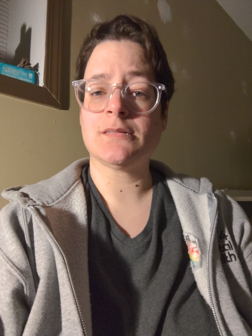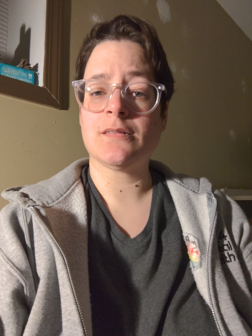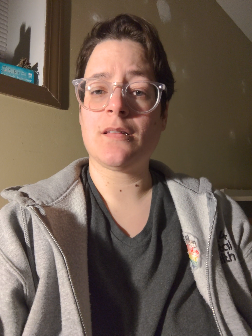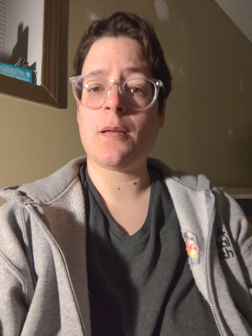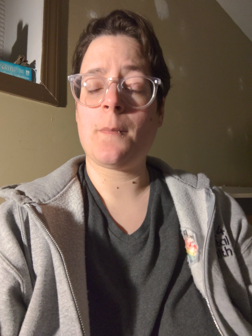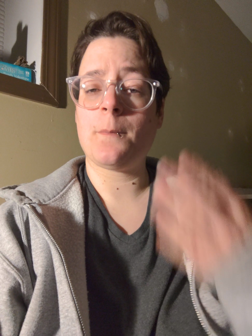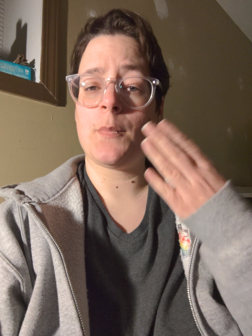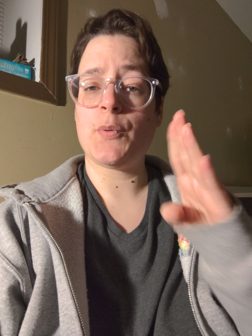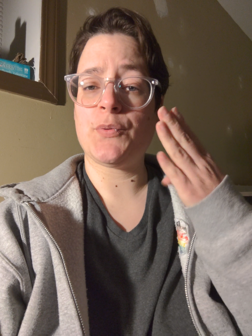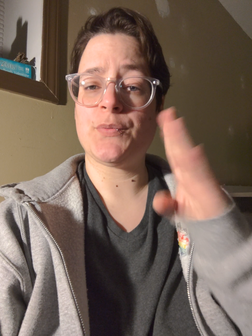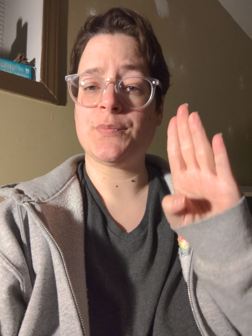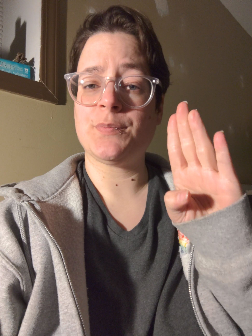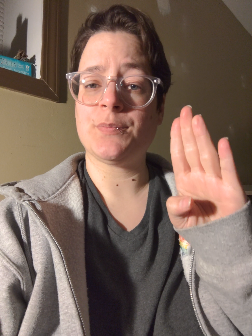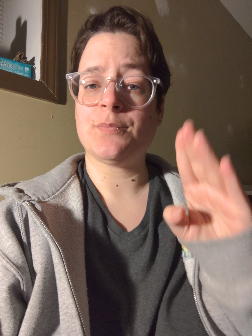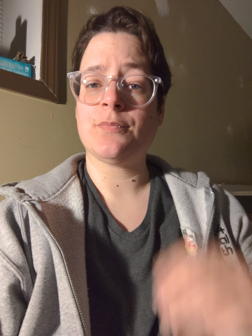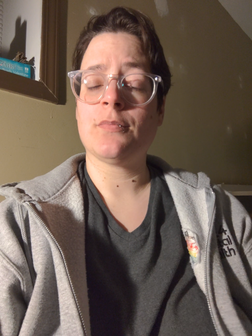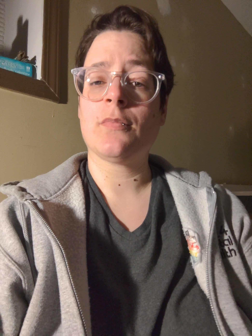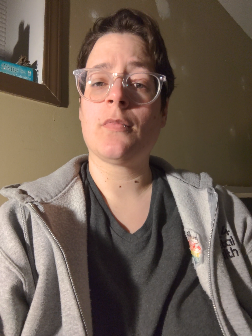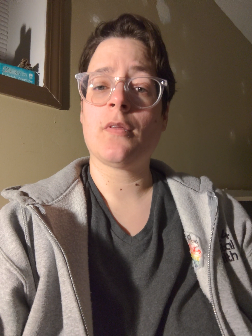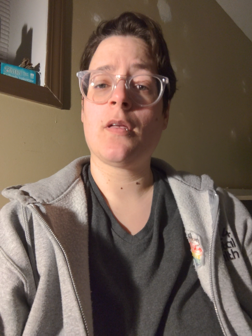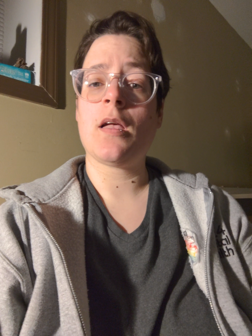blue